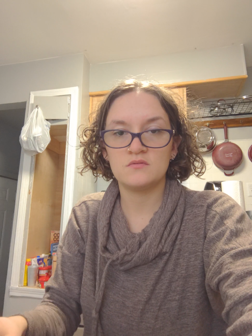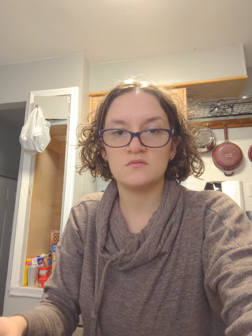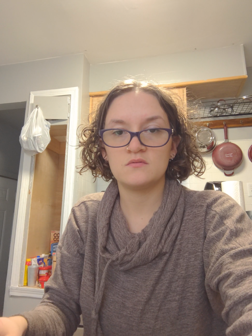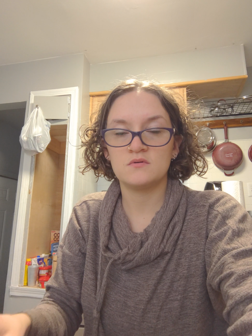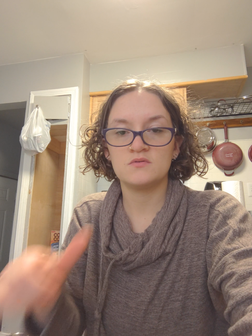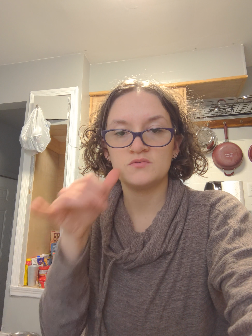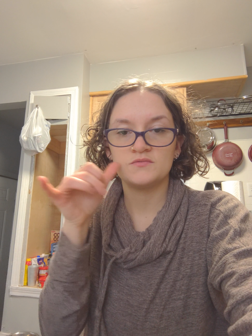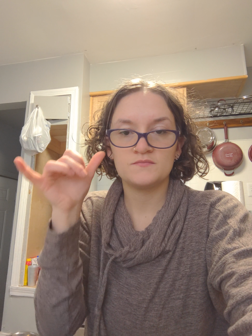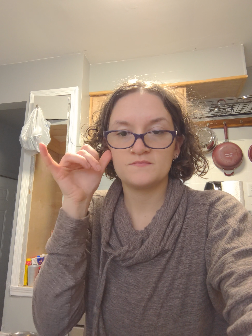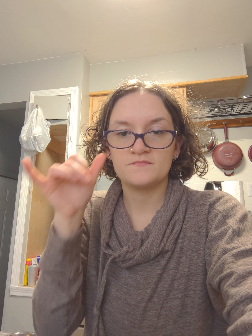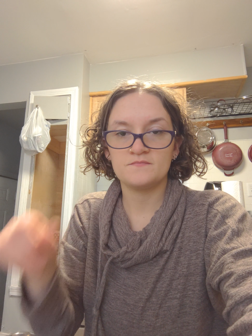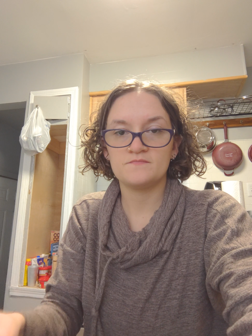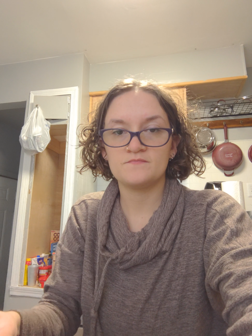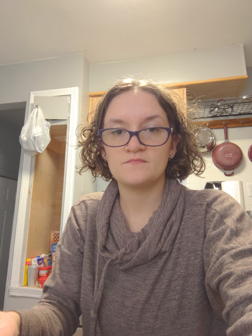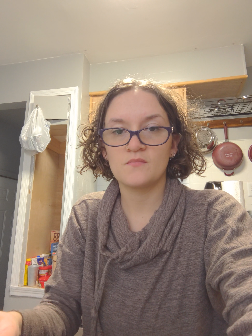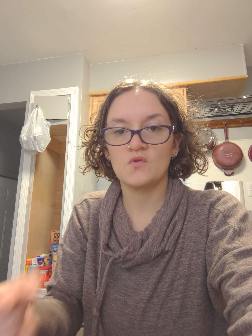yesterday